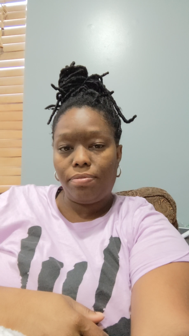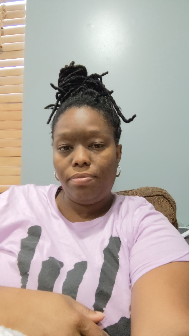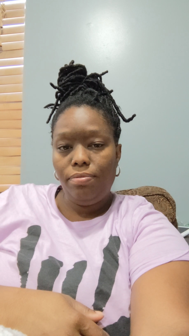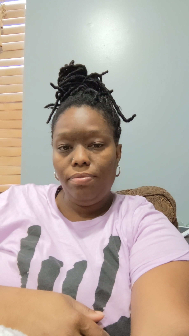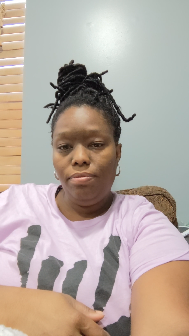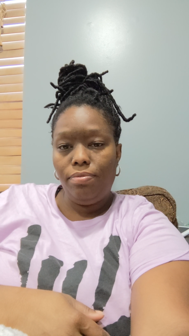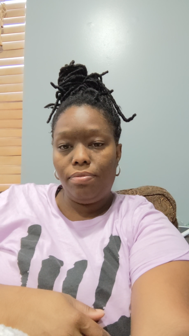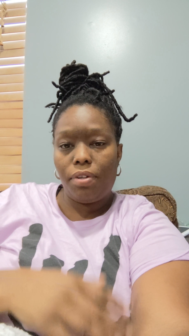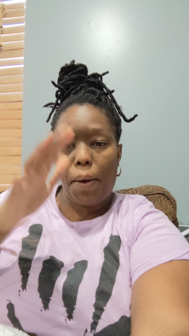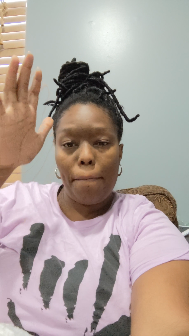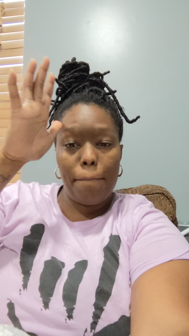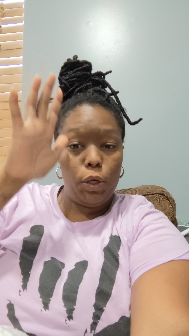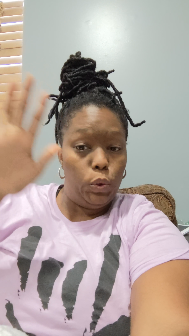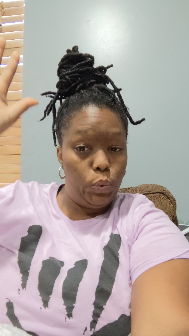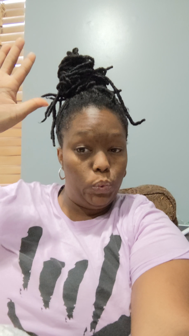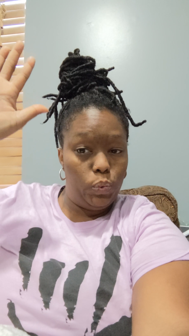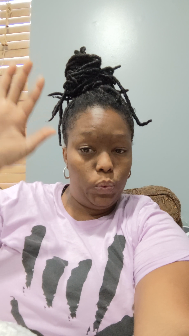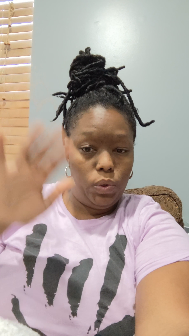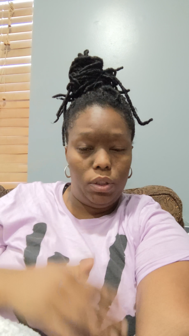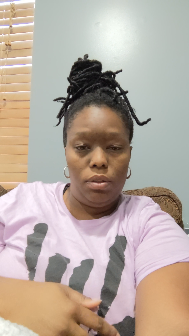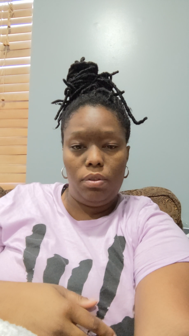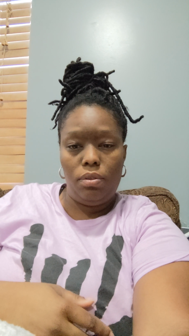moose